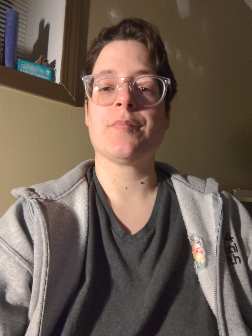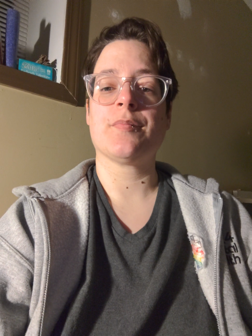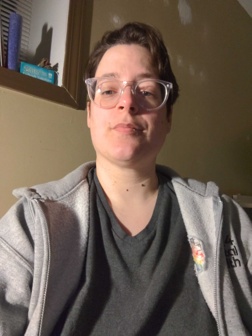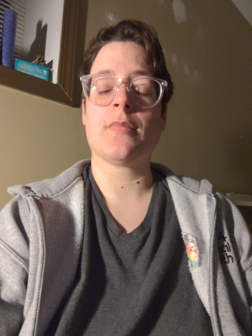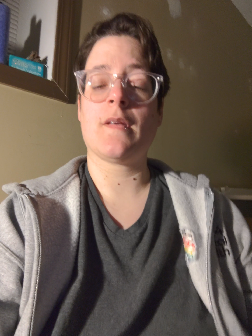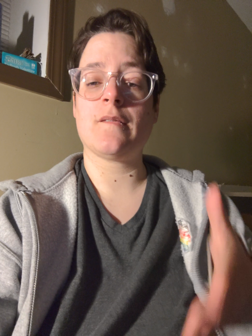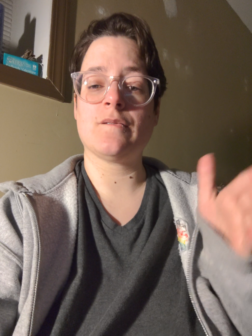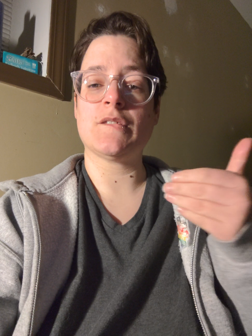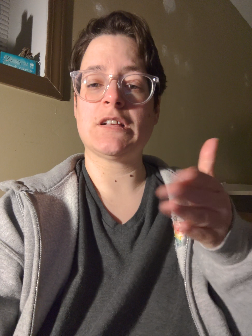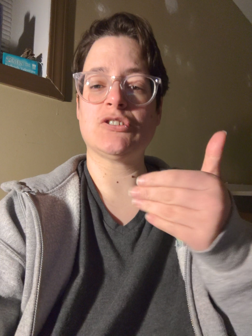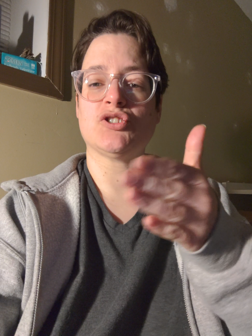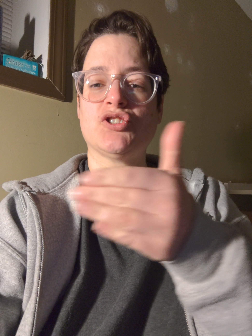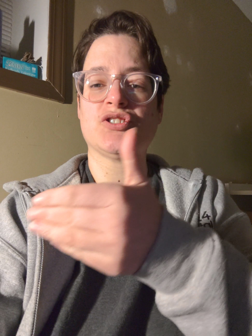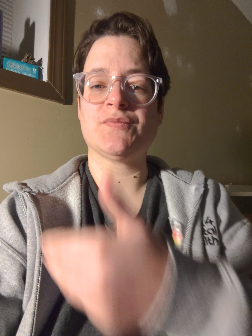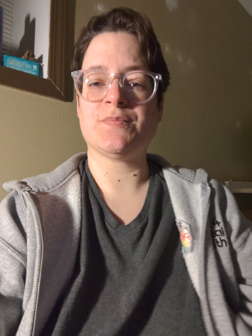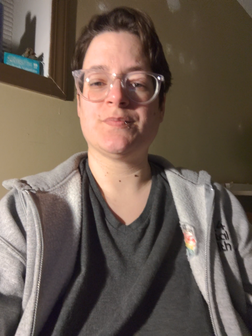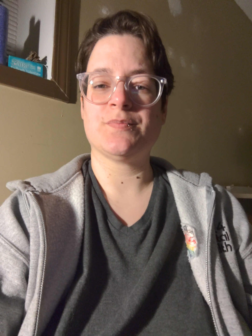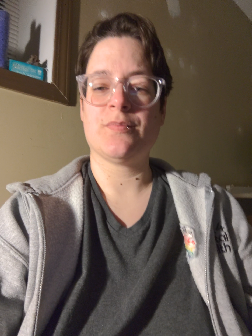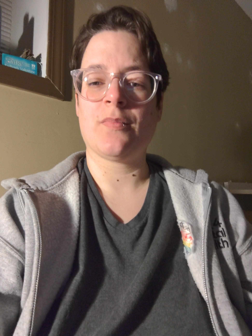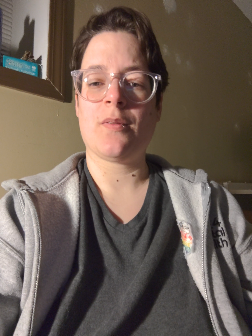fish